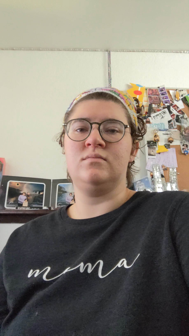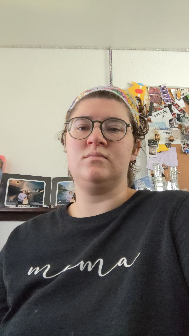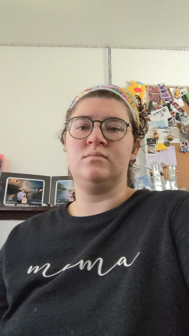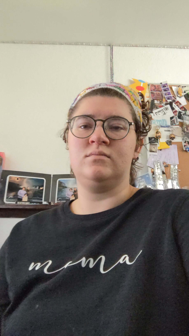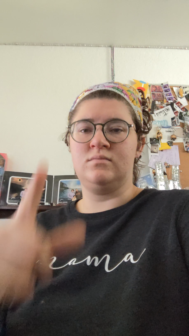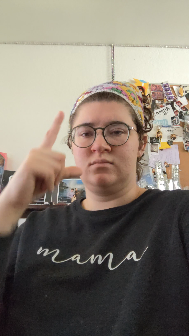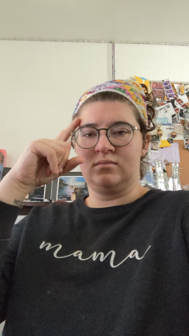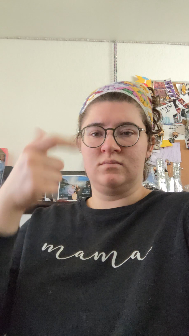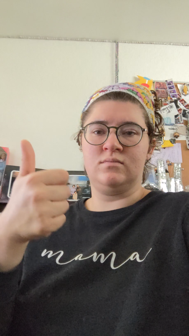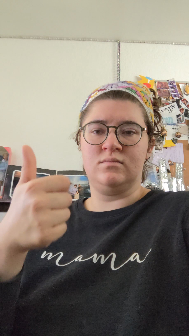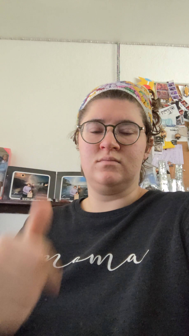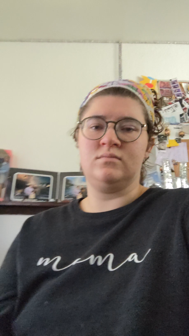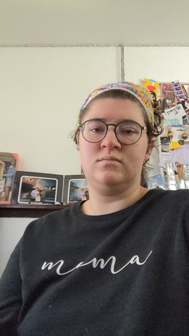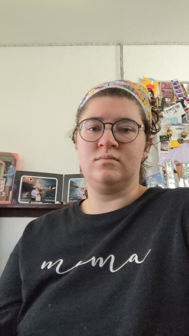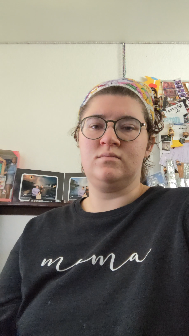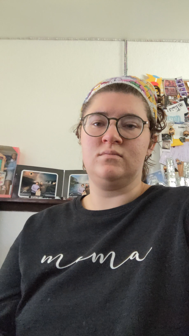dime